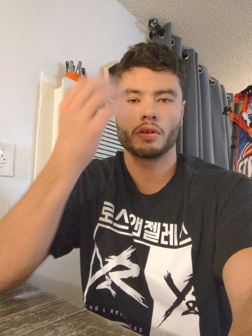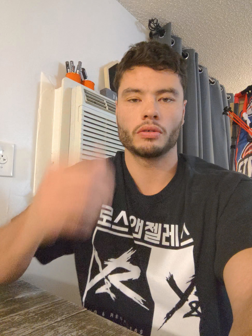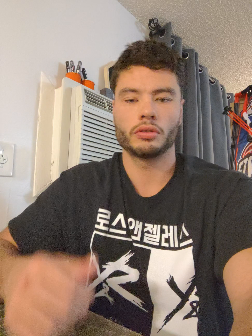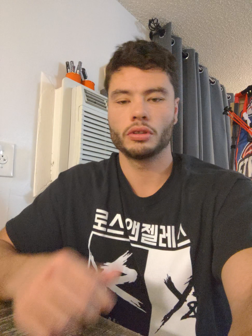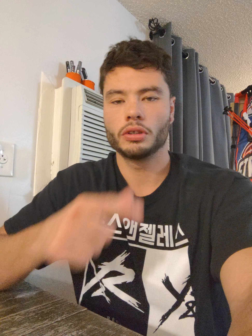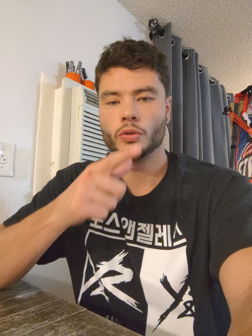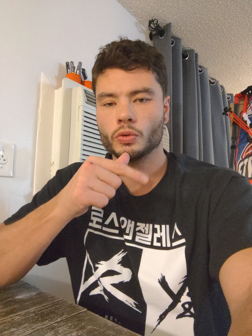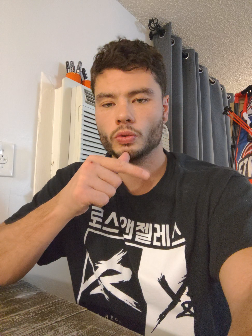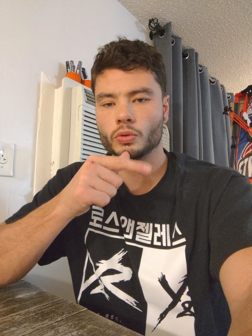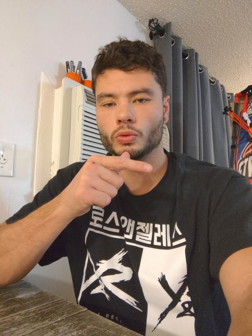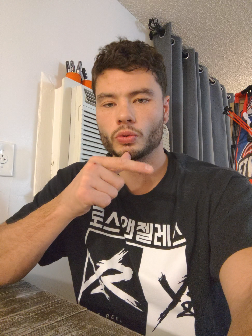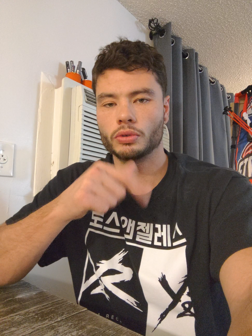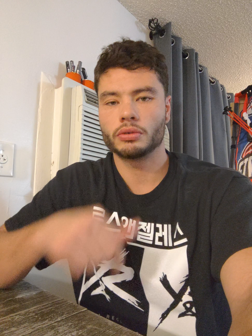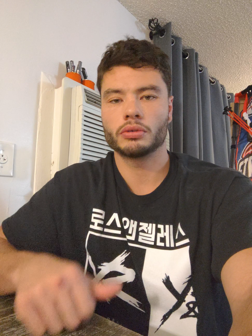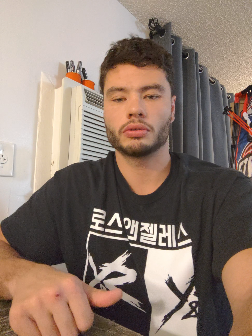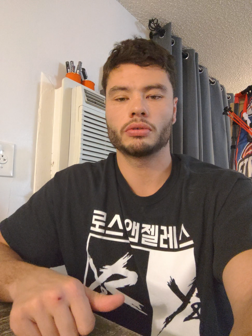who